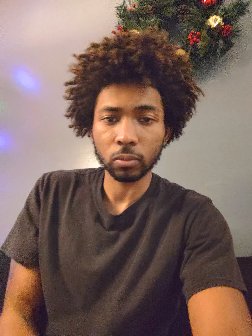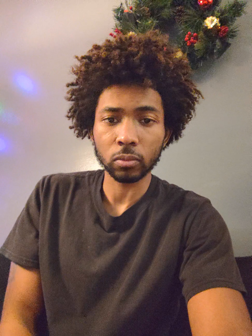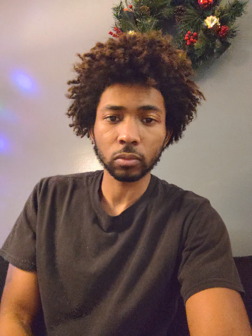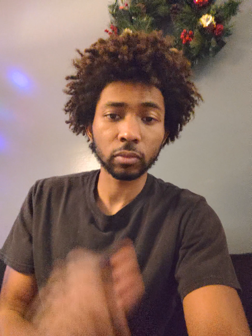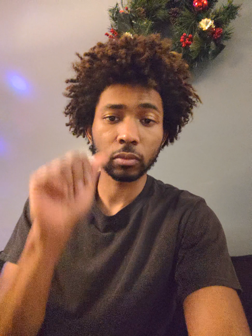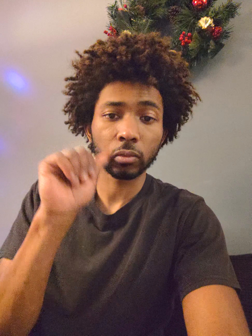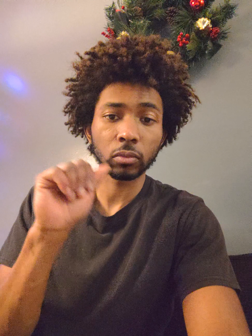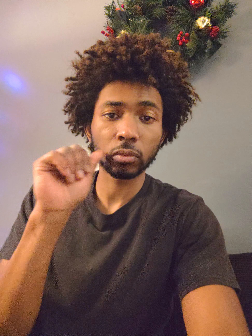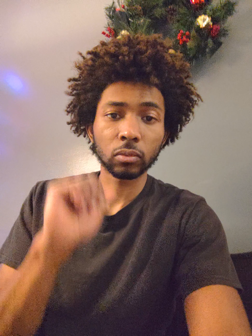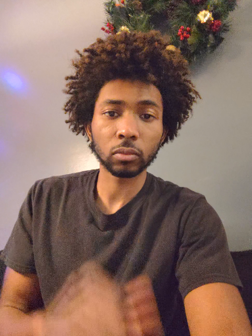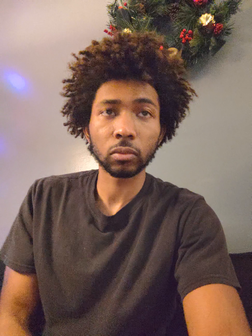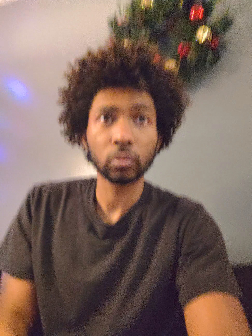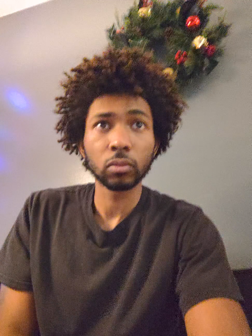aunt